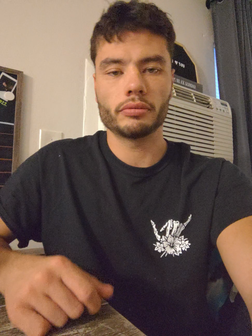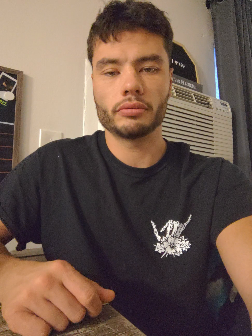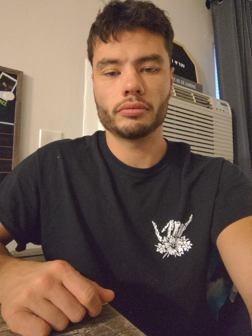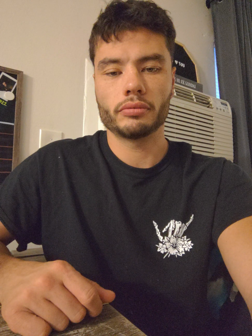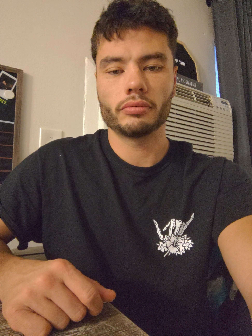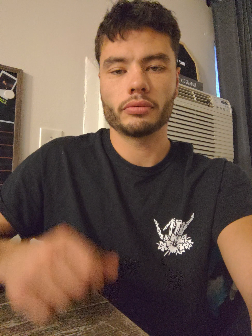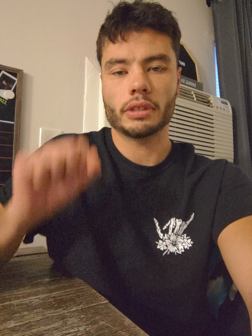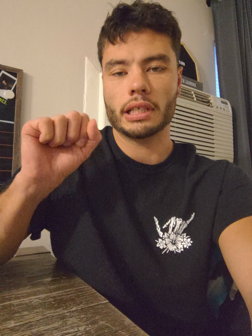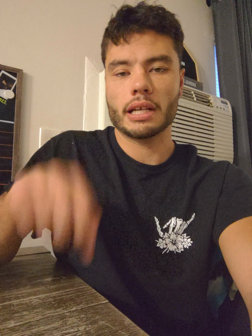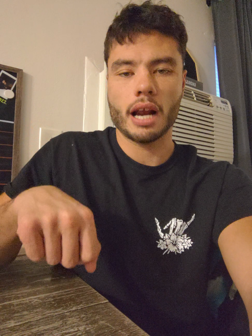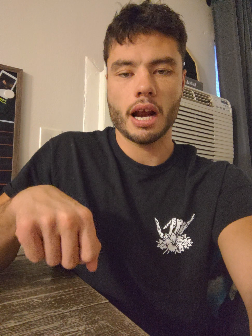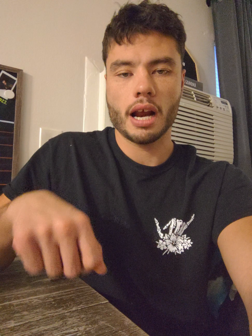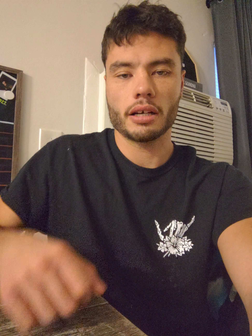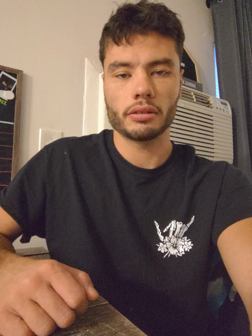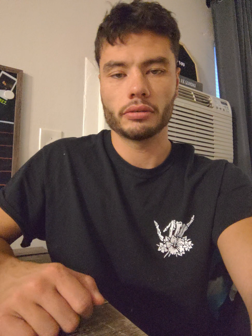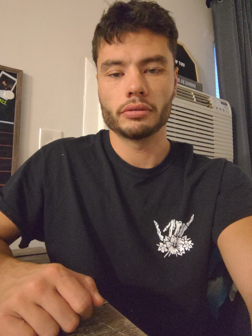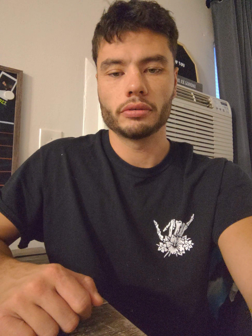can